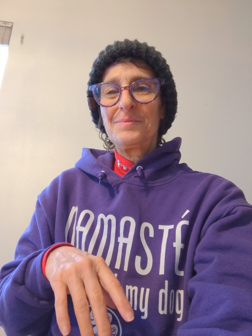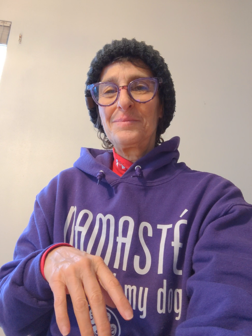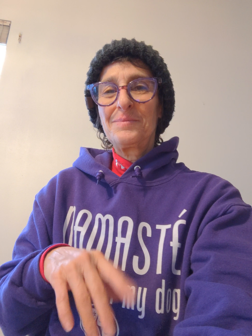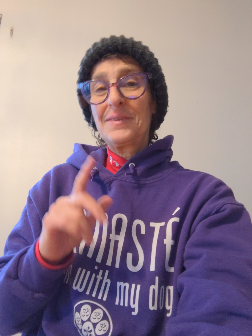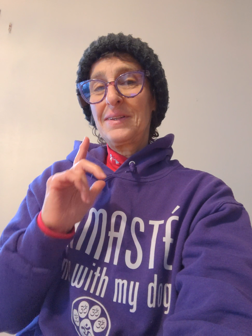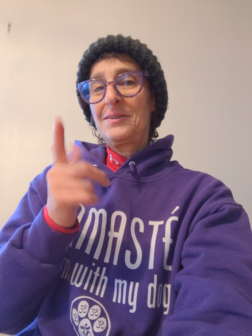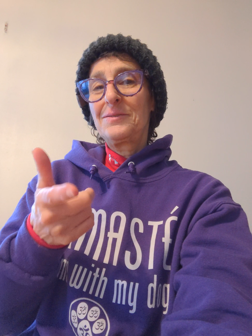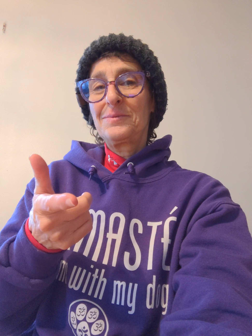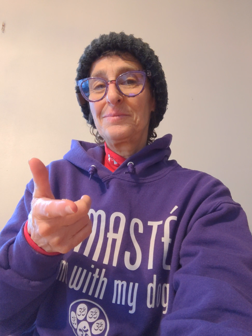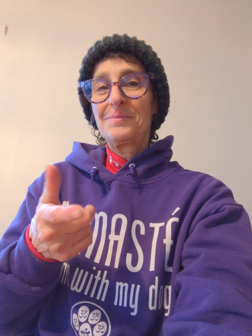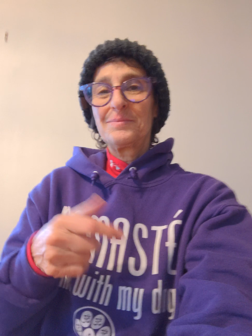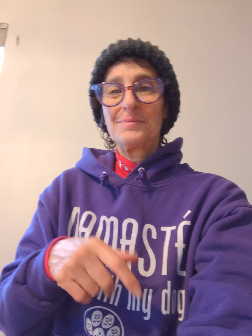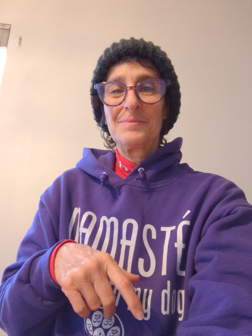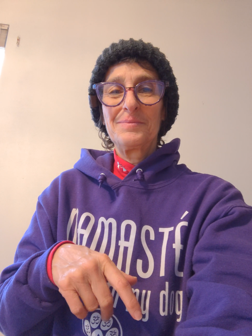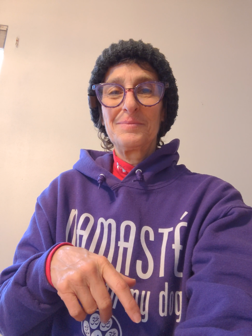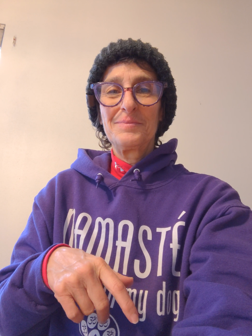later